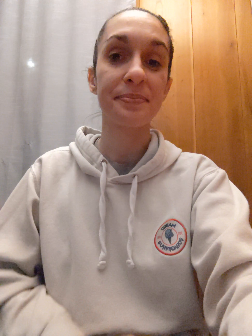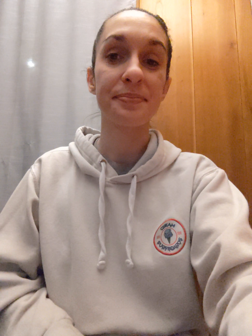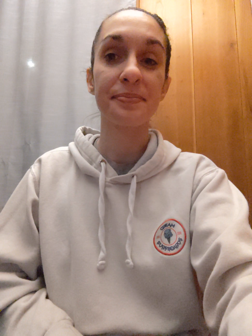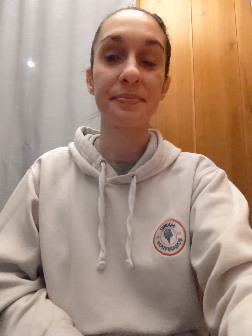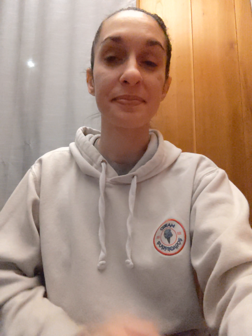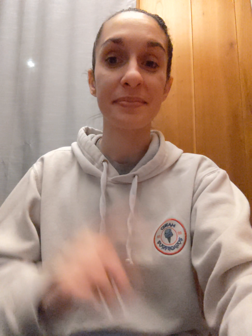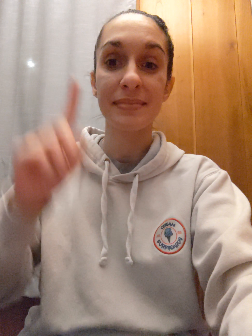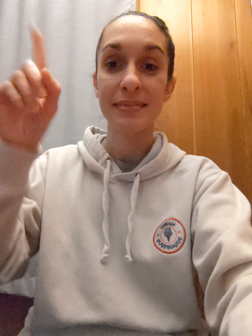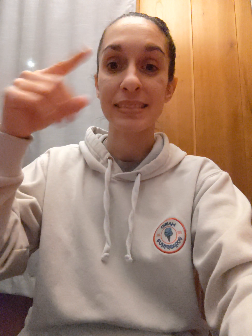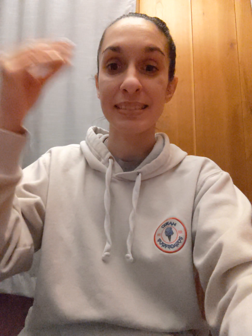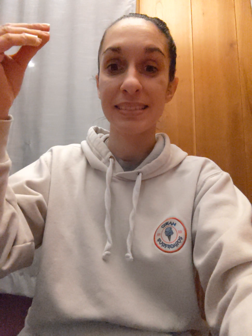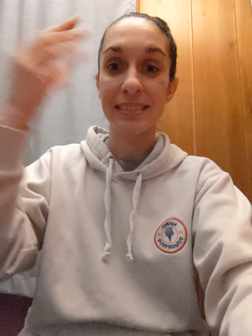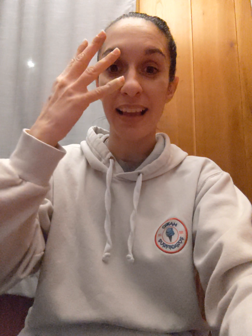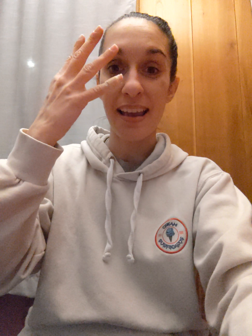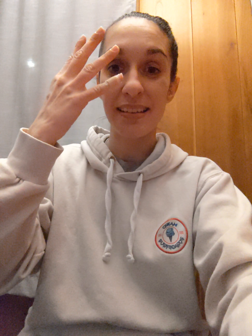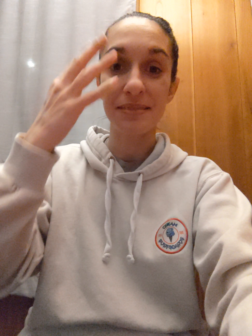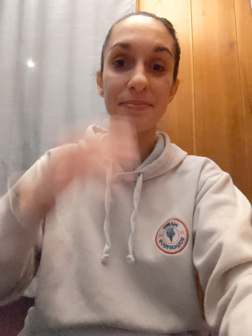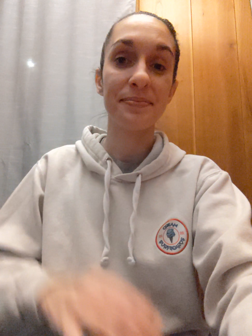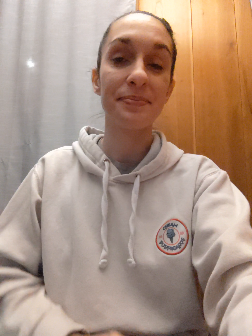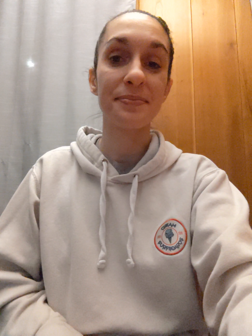sun